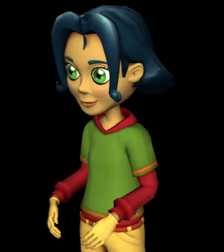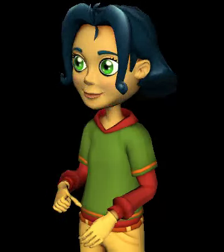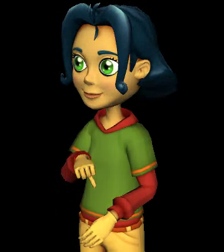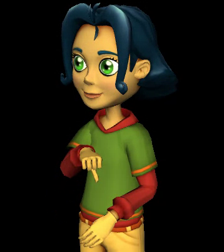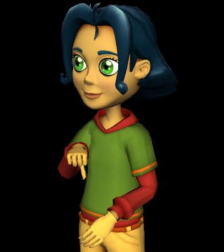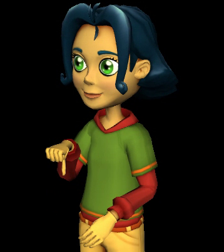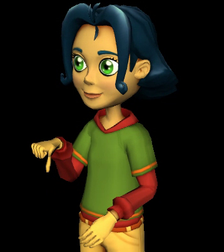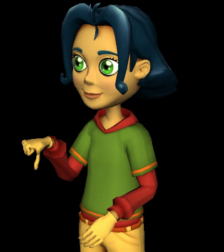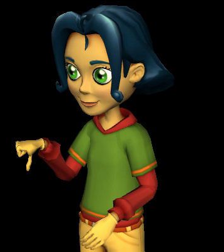يسقي